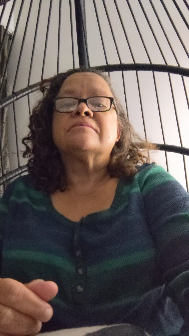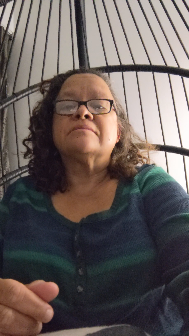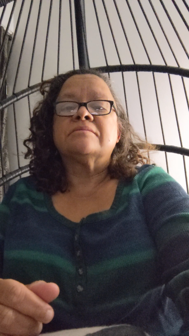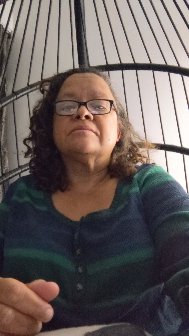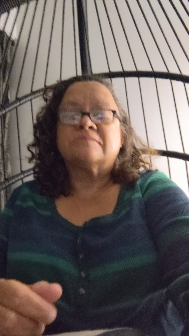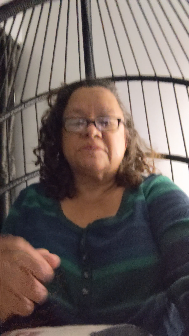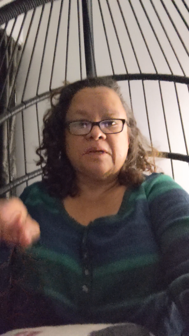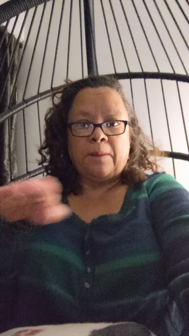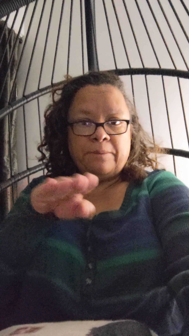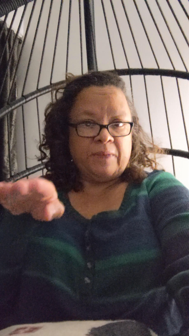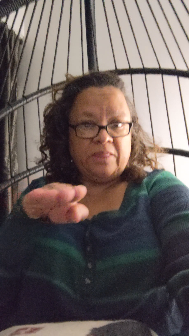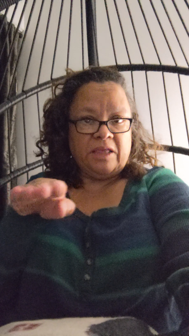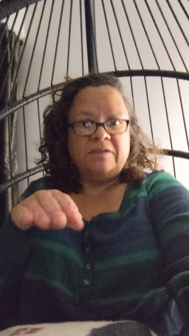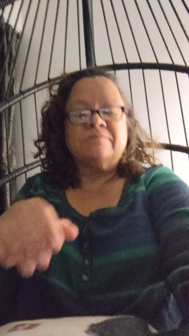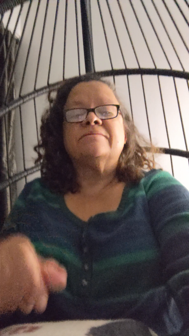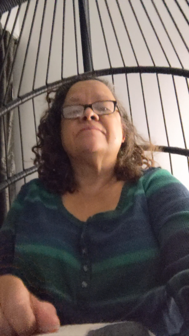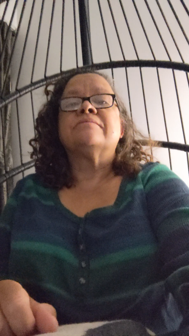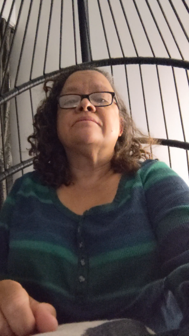boots